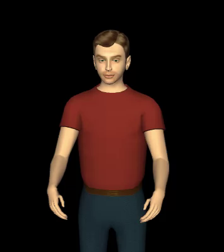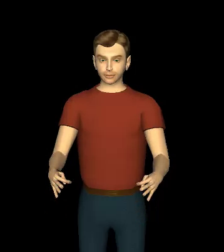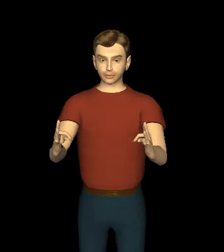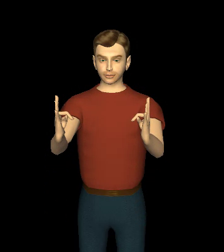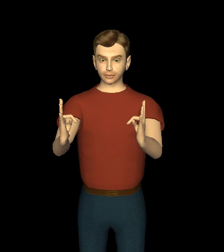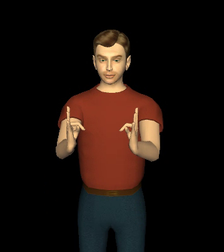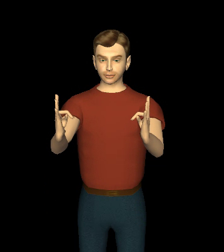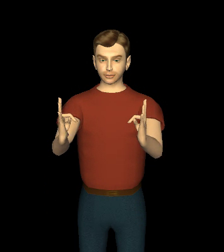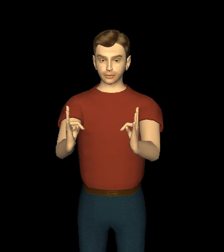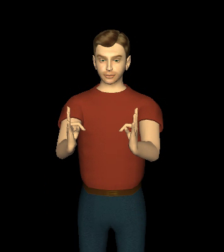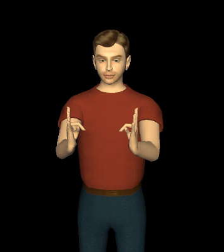عمة